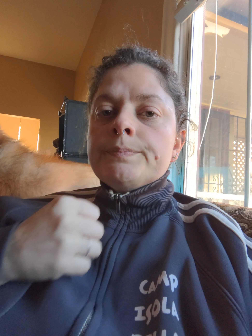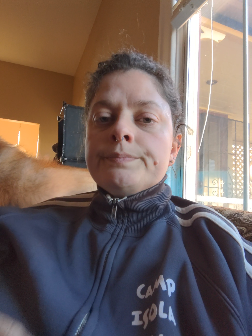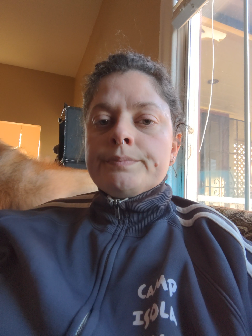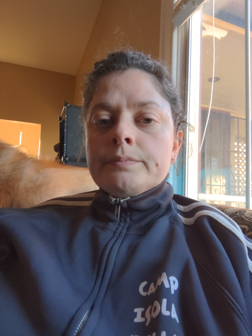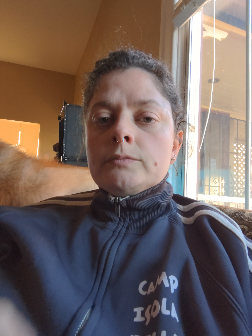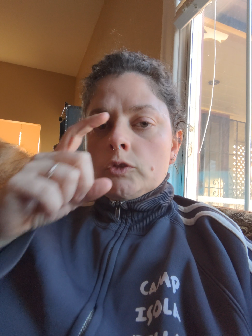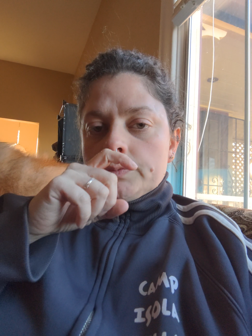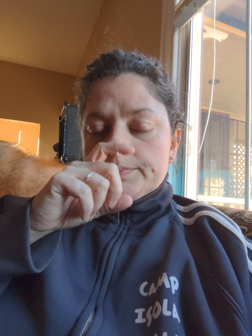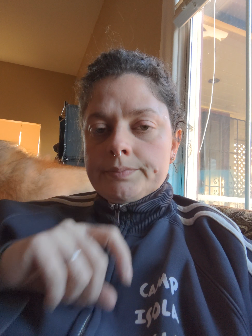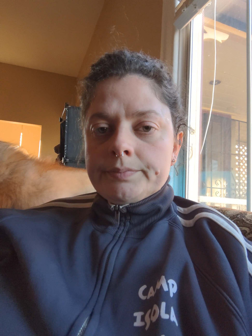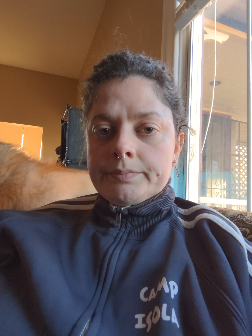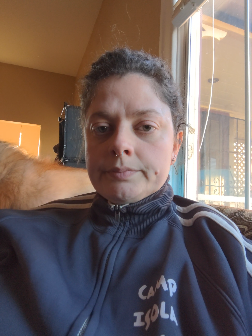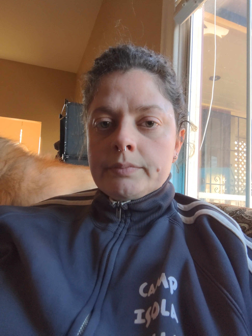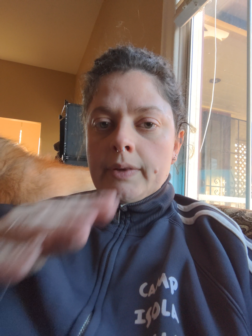doll